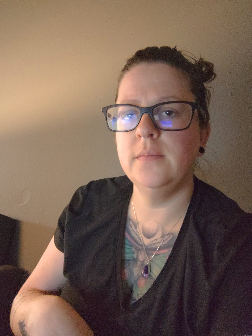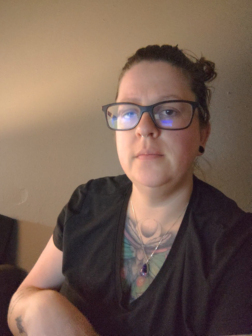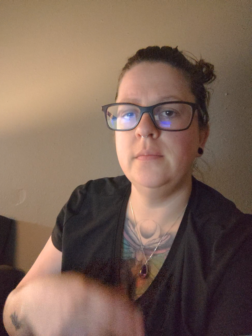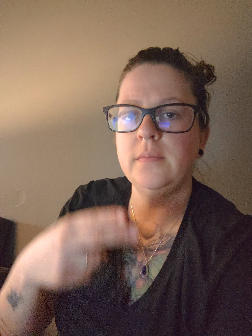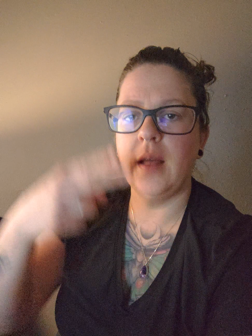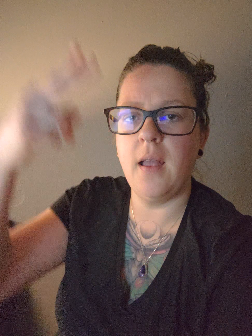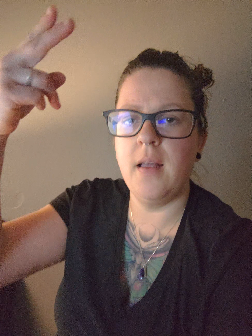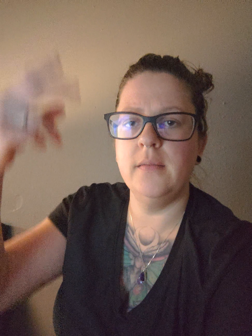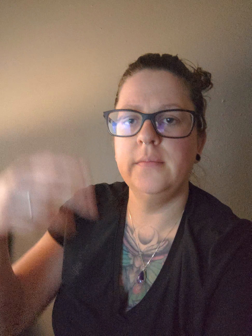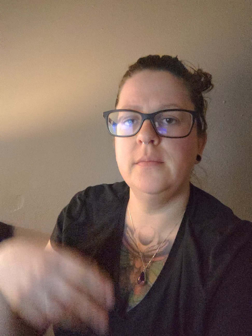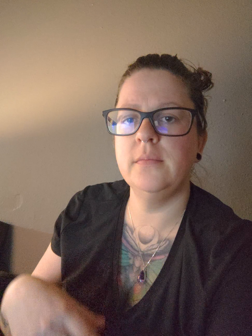high